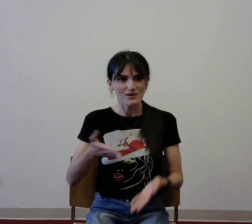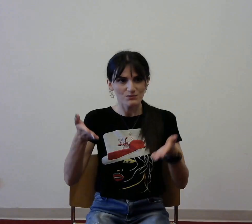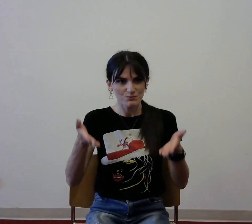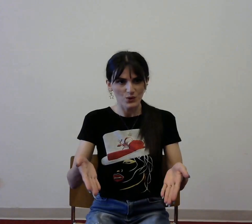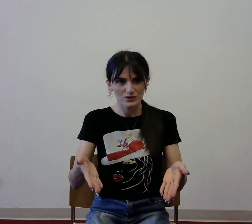burda